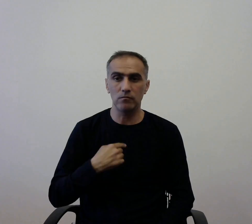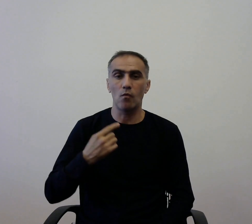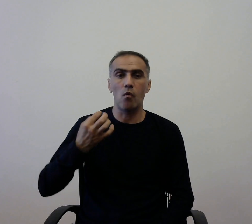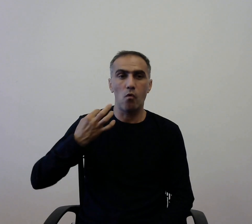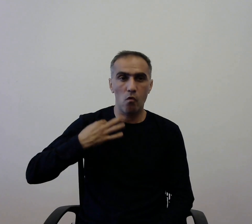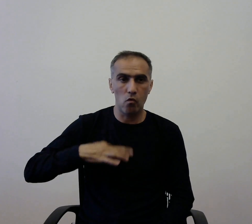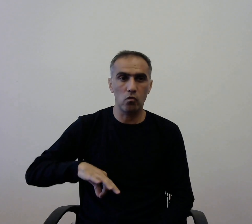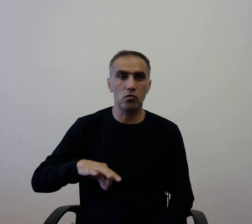oğul